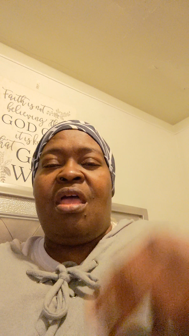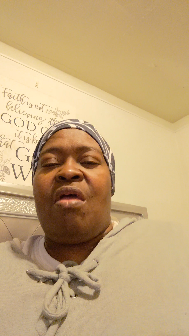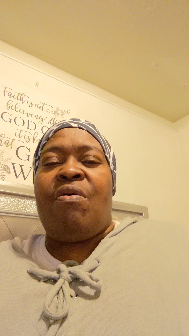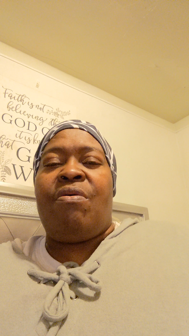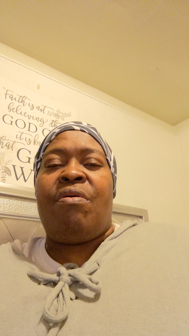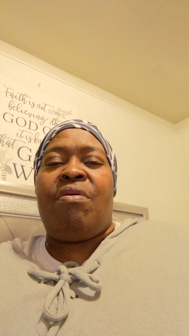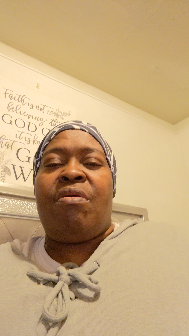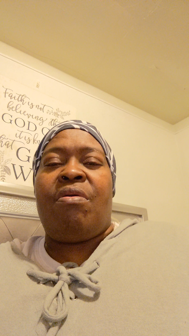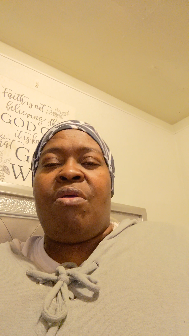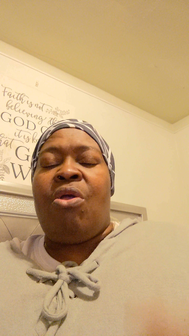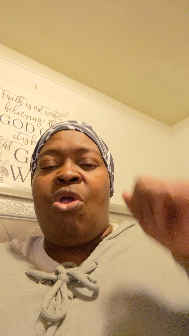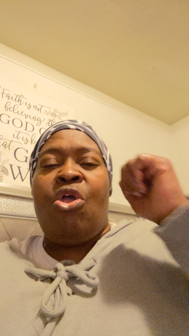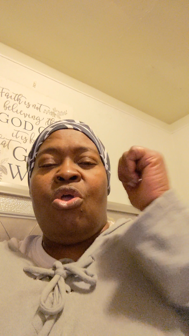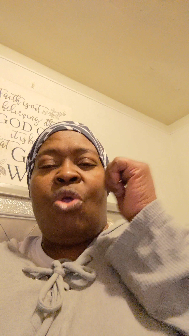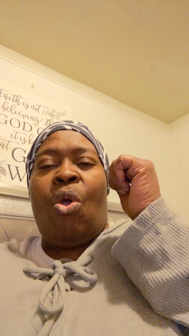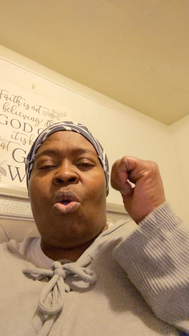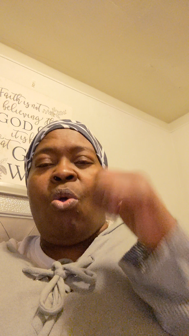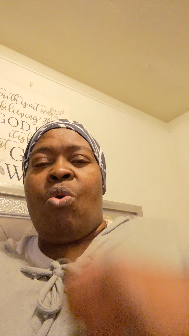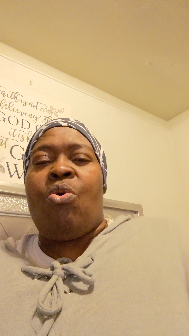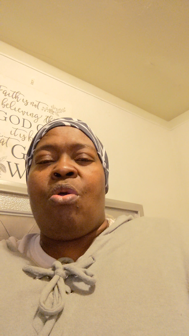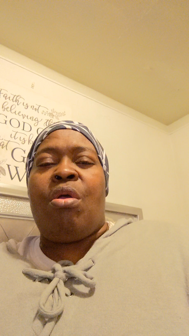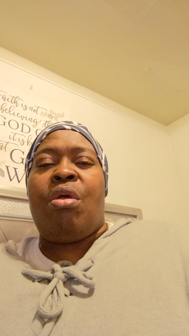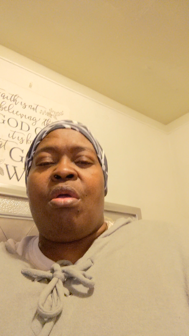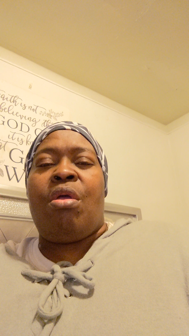cold